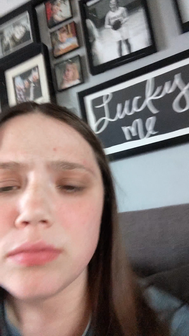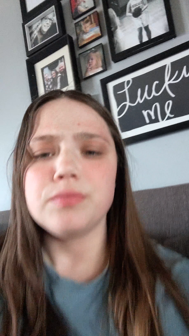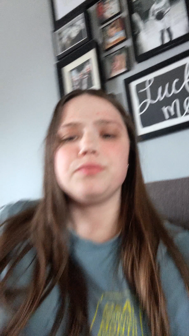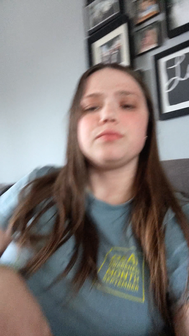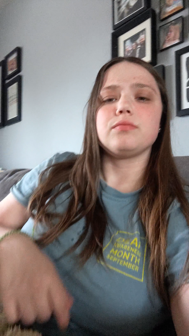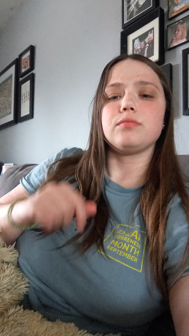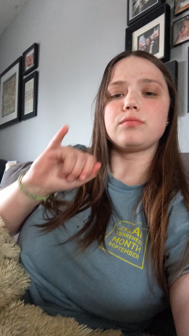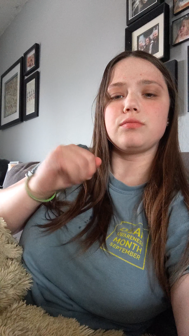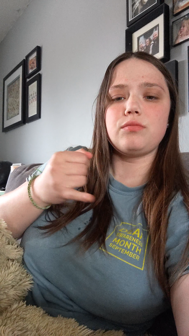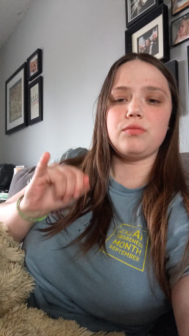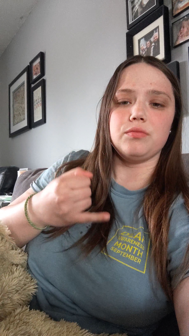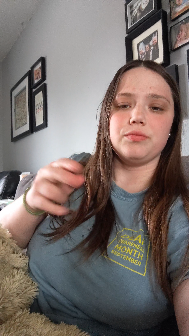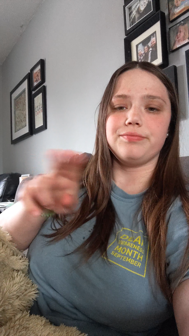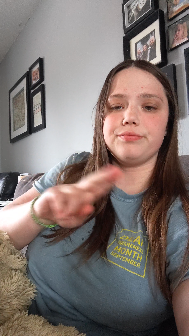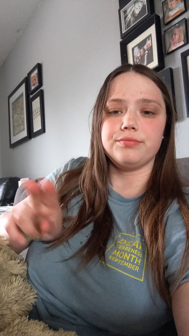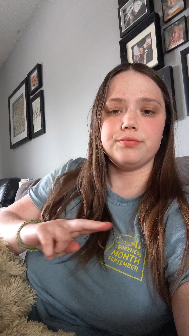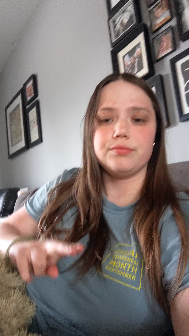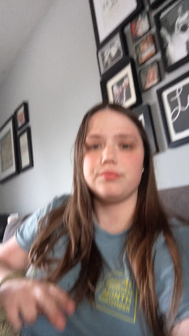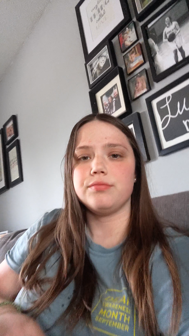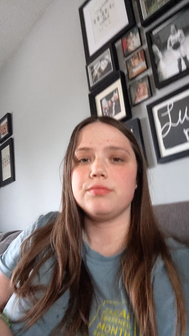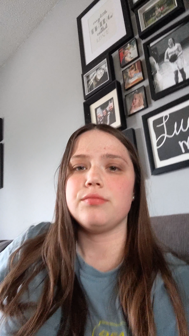jelly